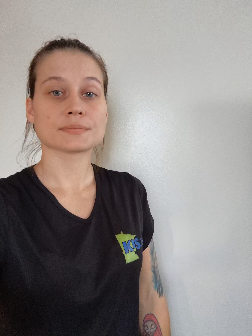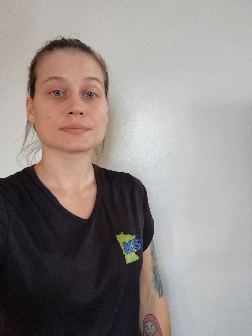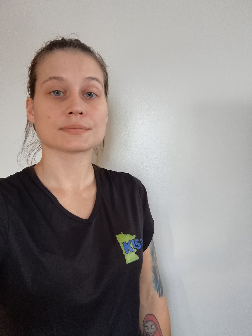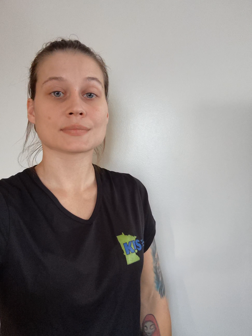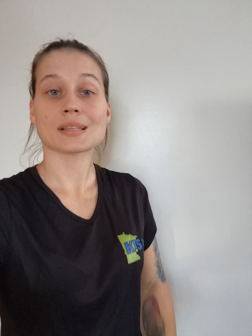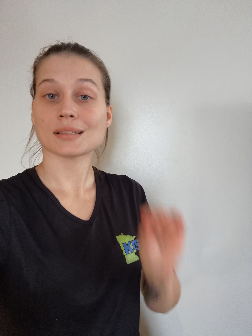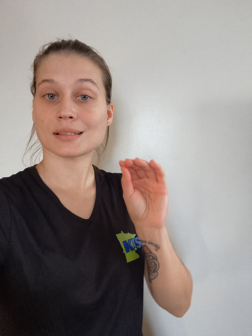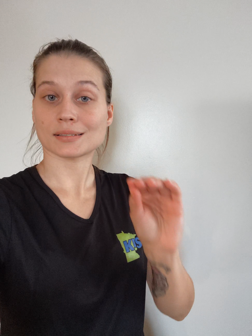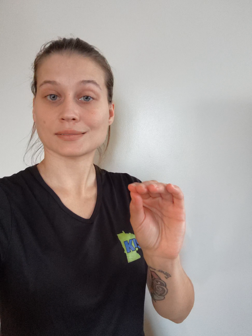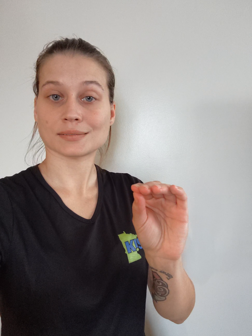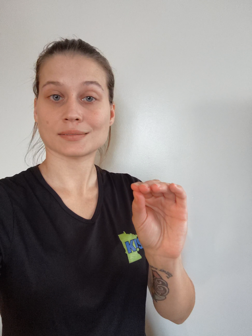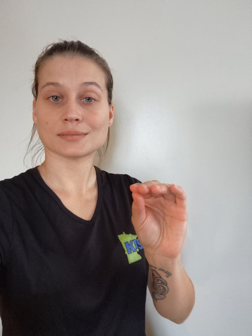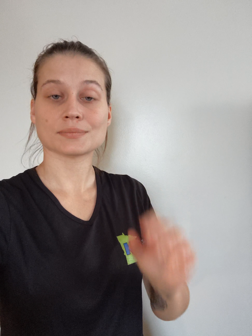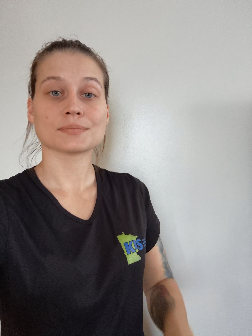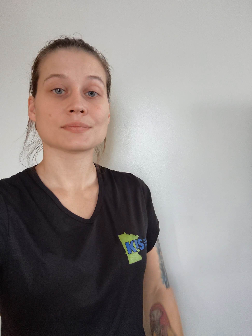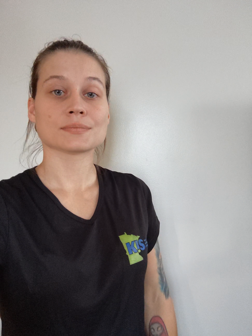kiss